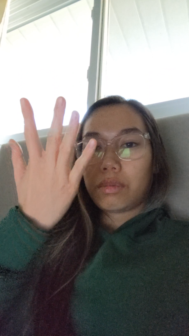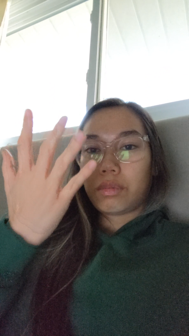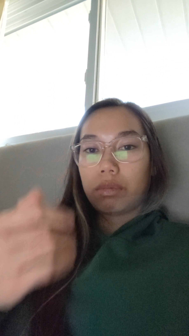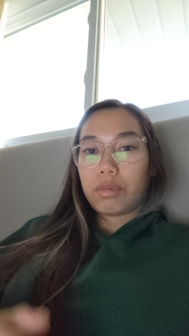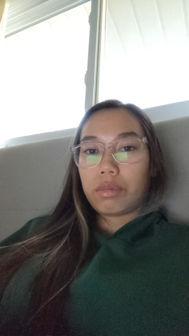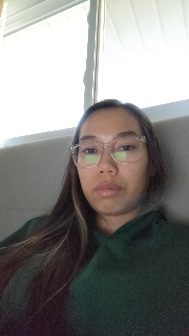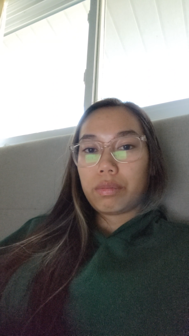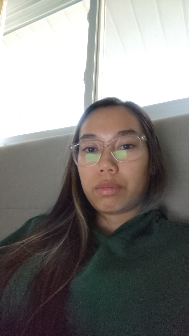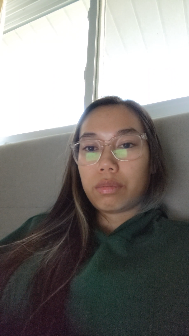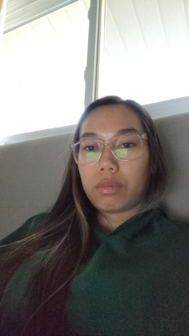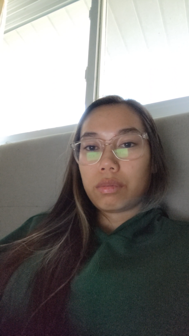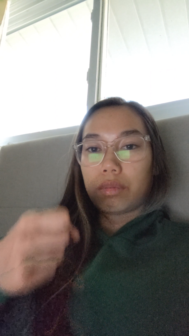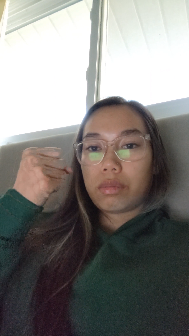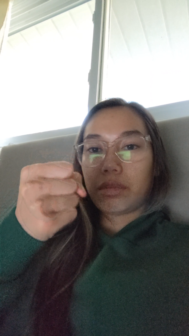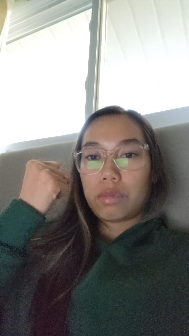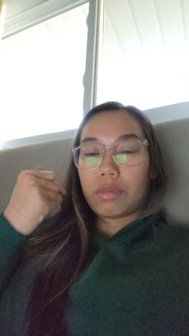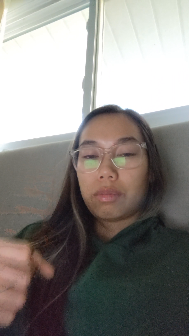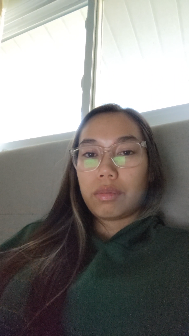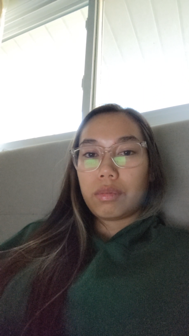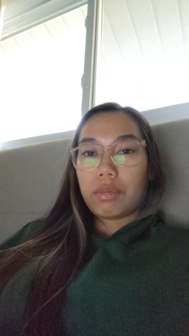hit